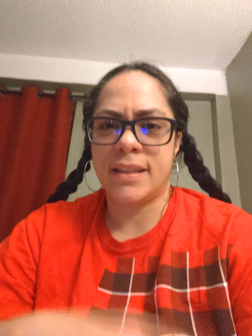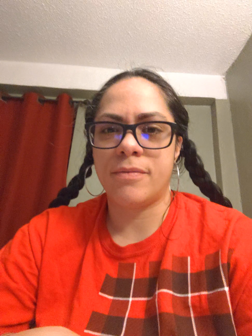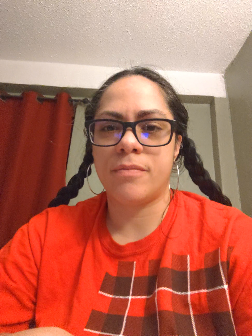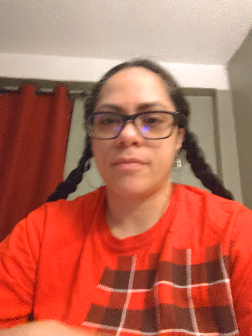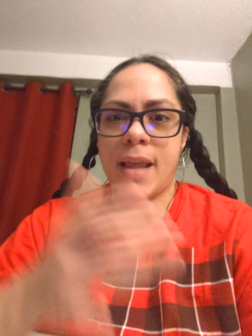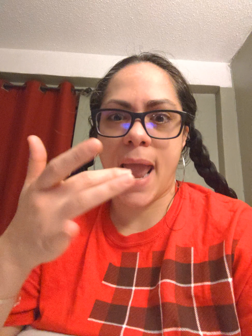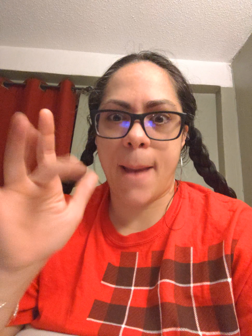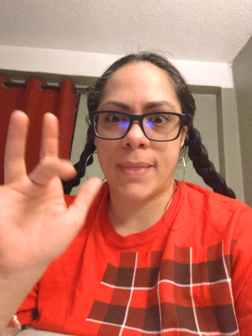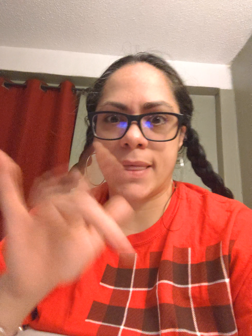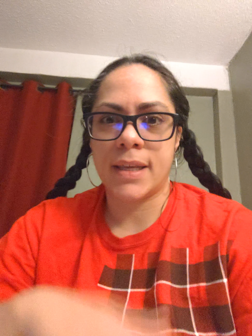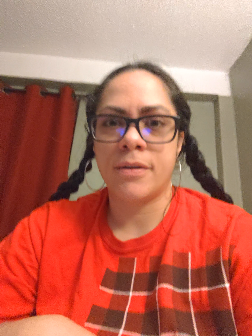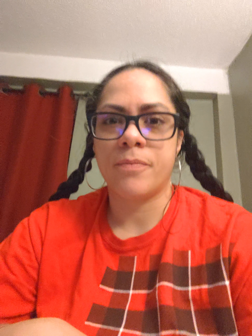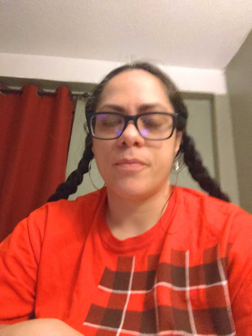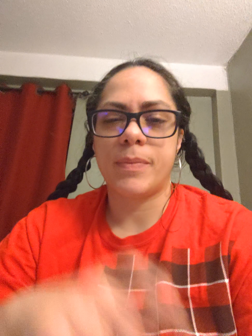empty